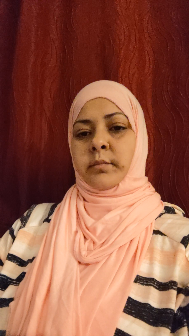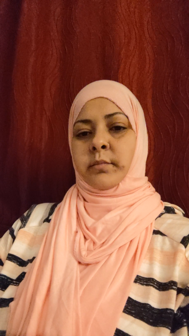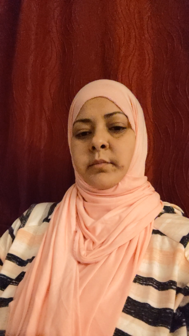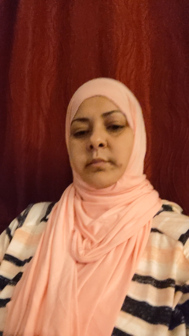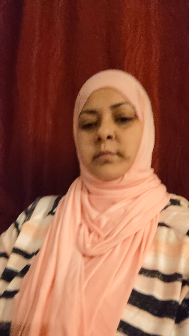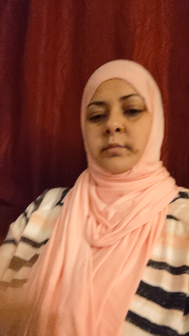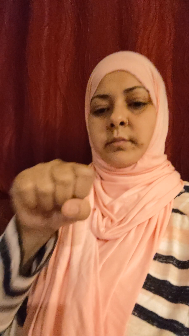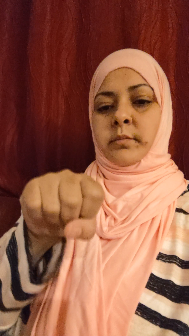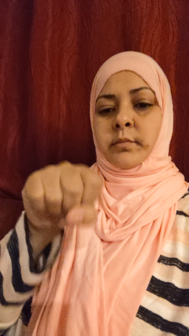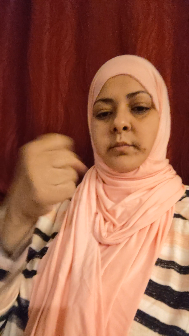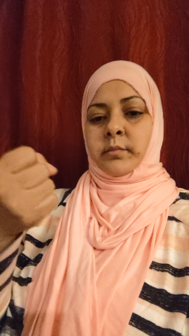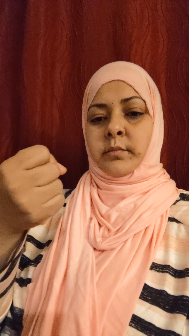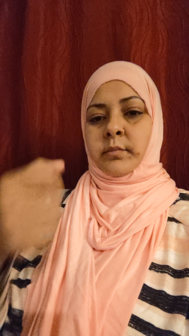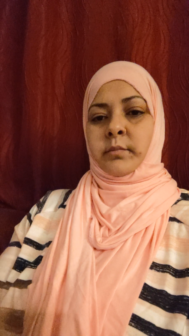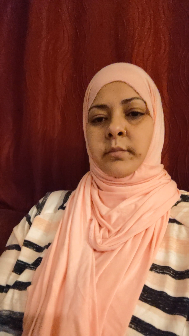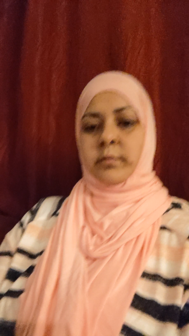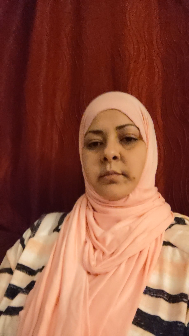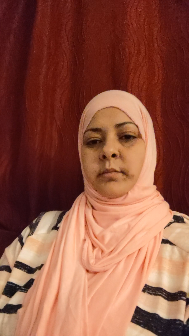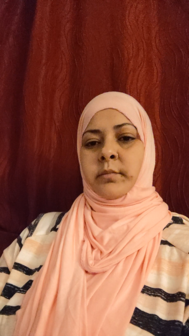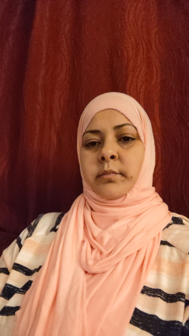break